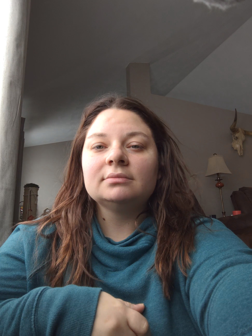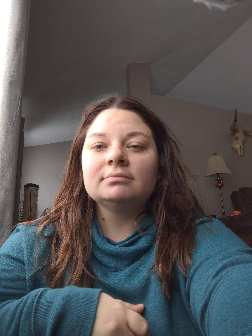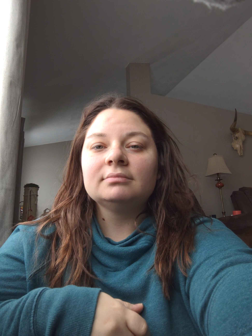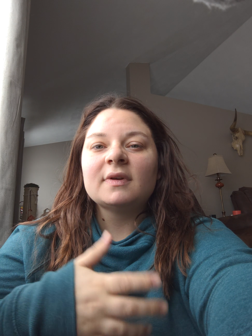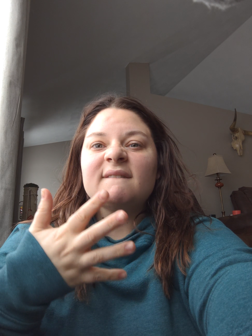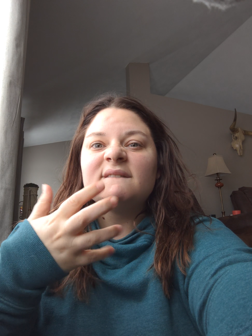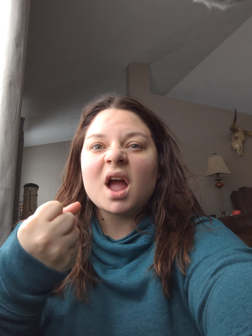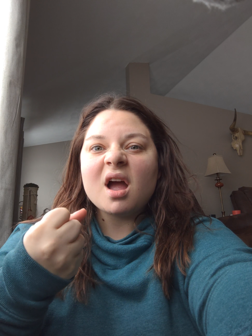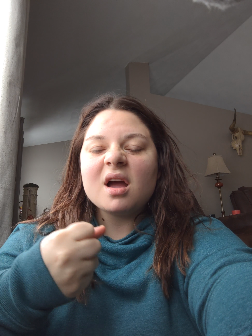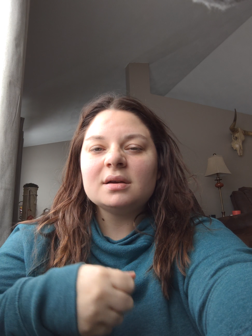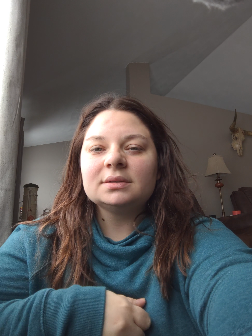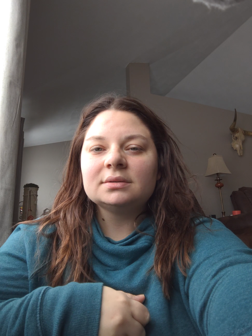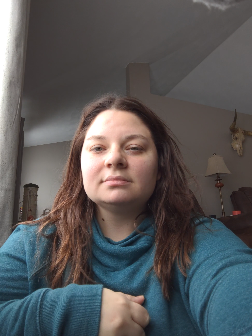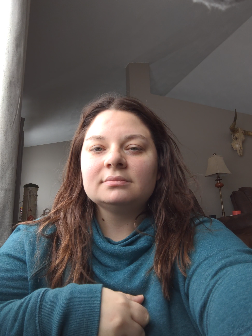fast